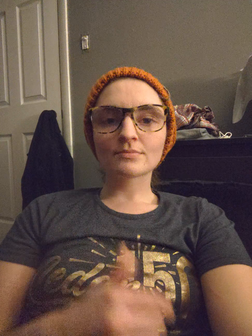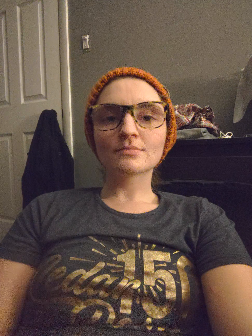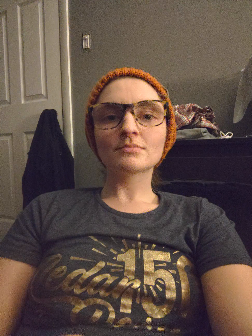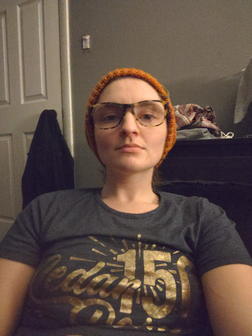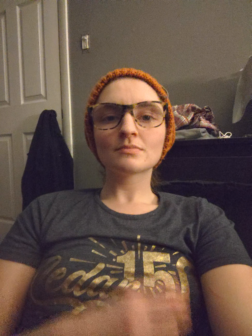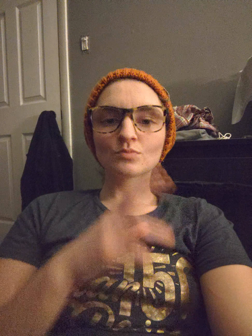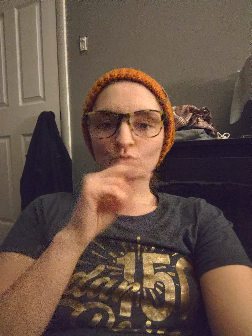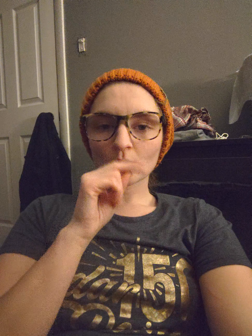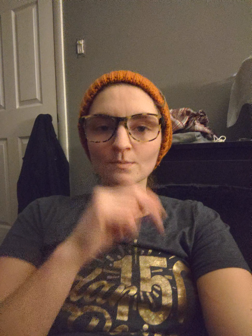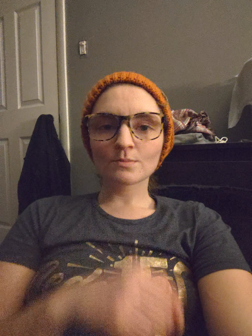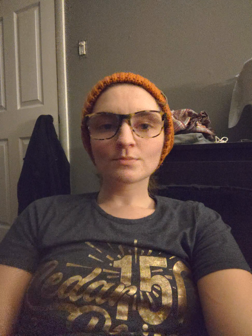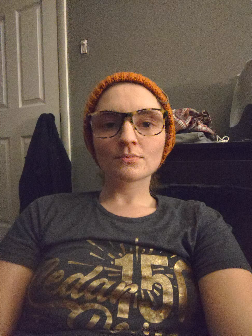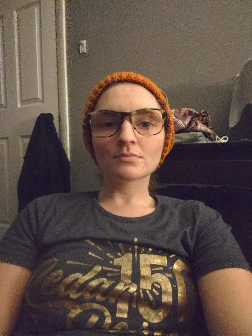goose